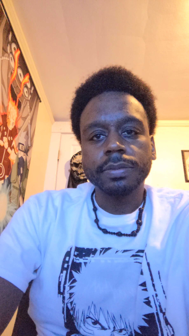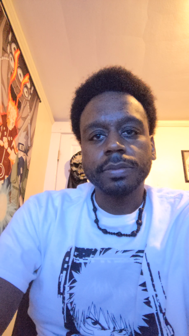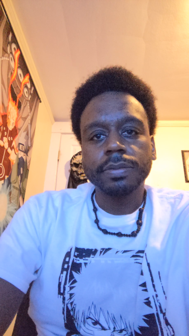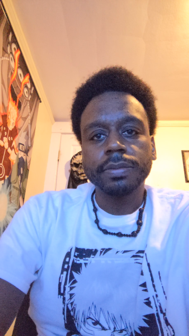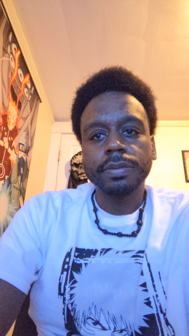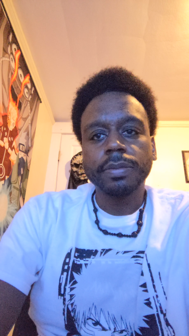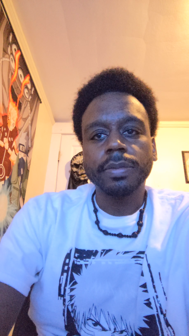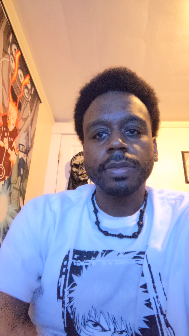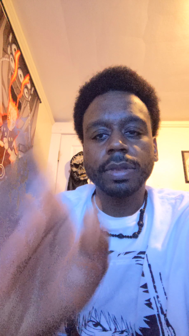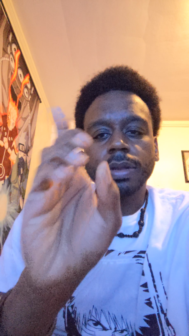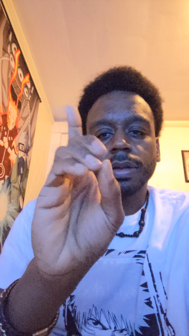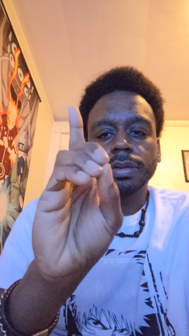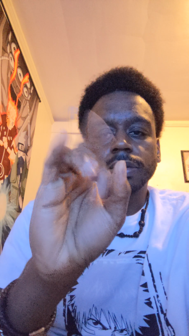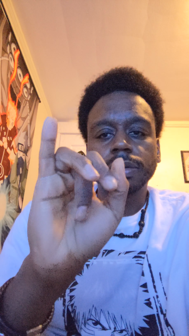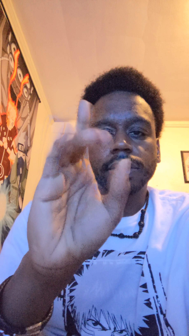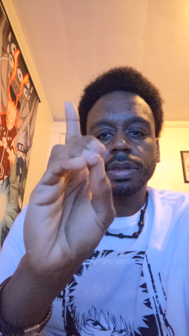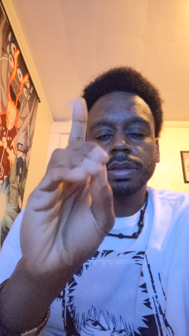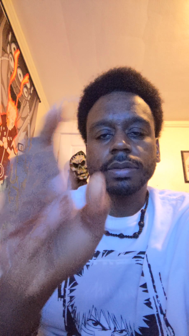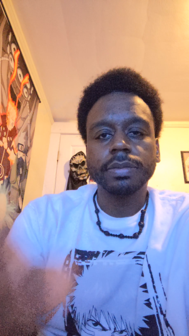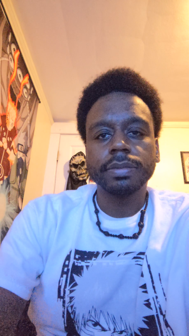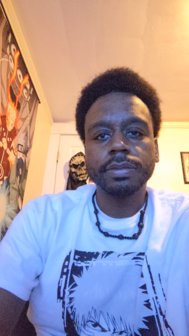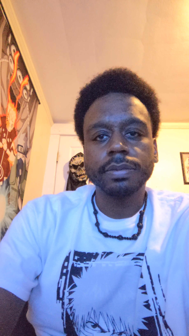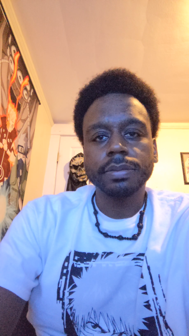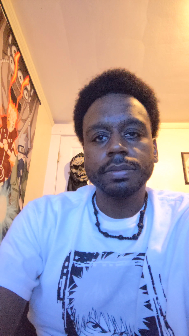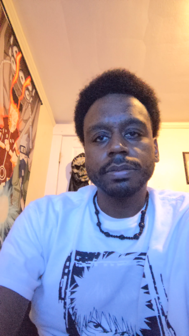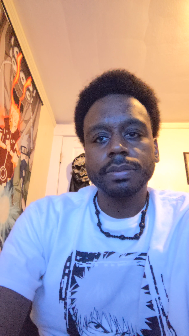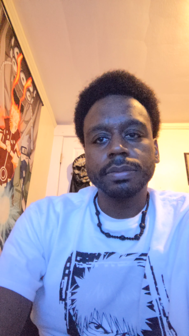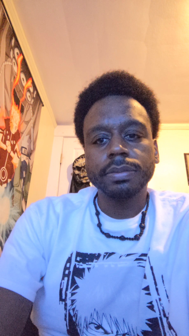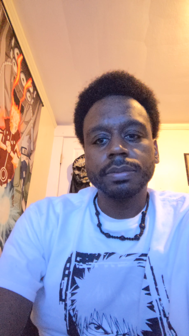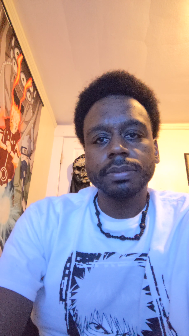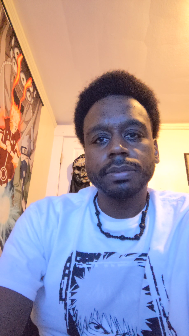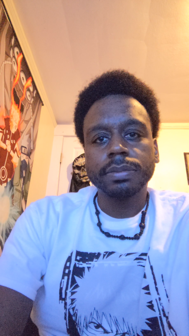did